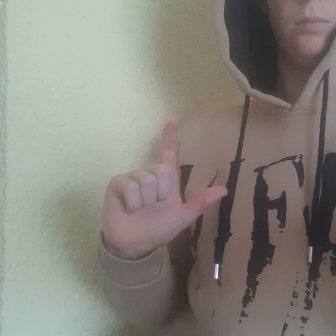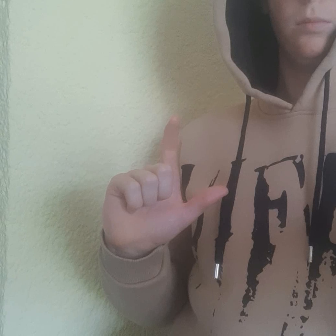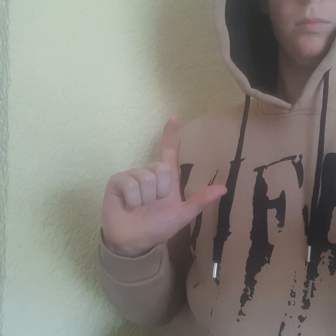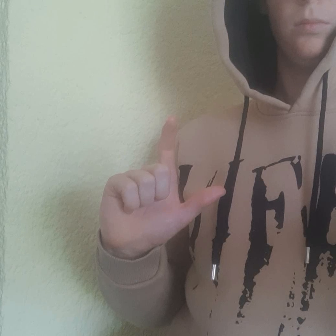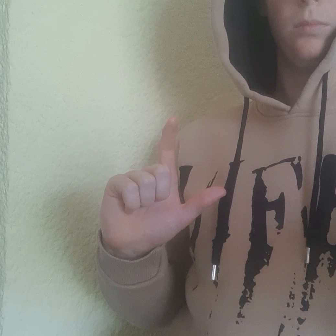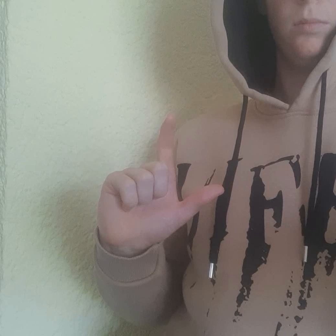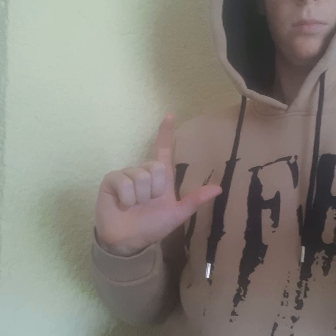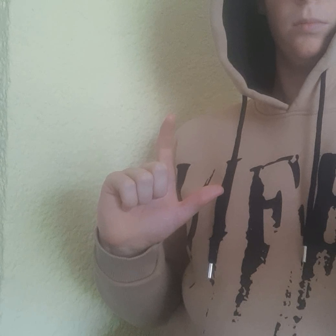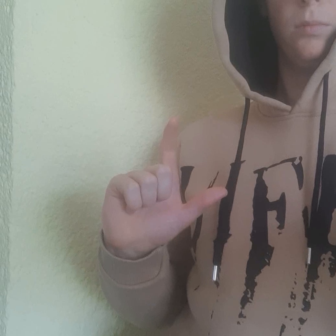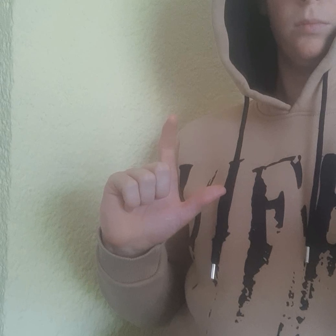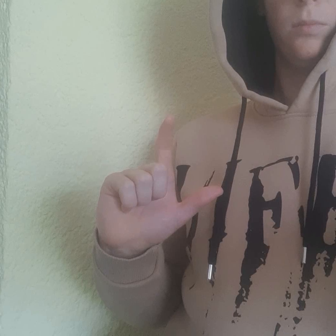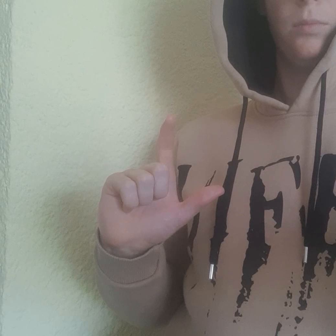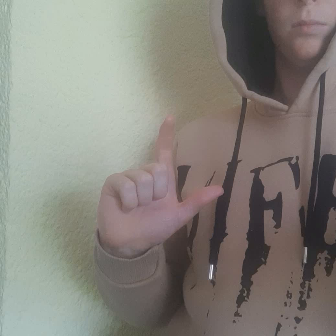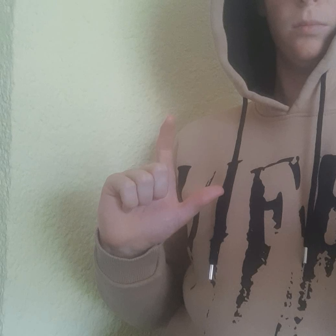Ь